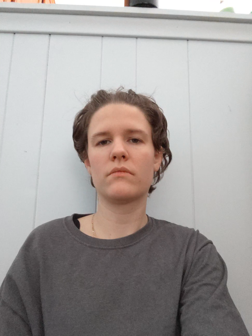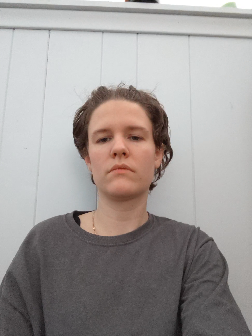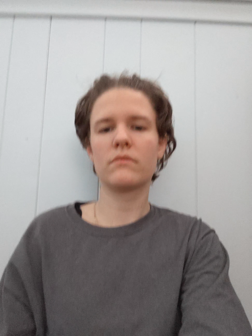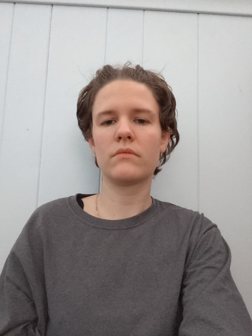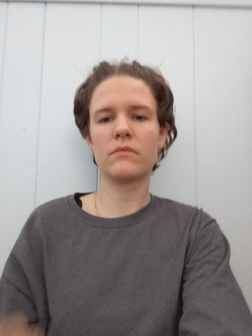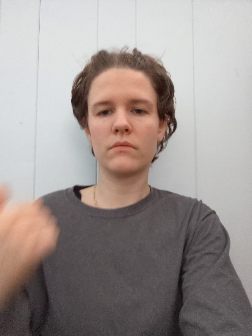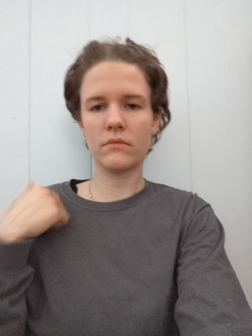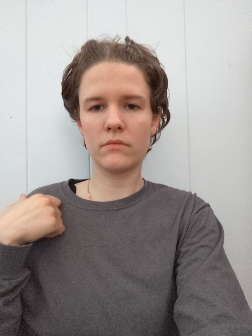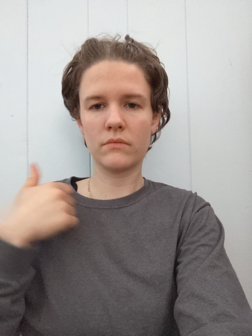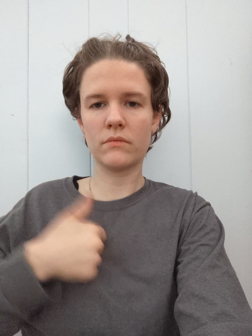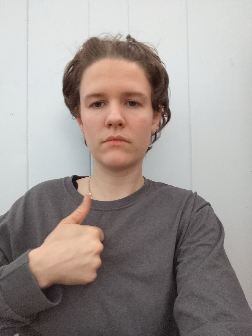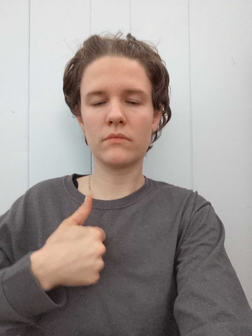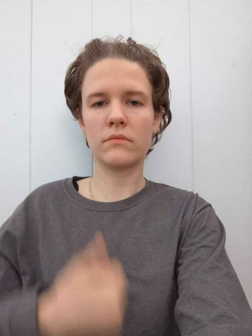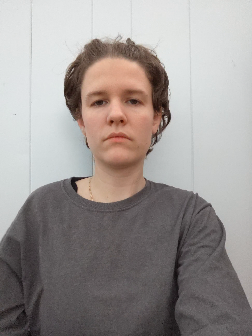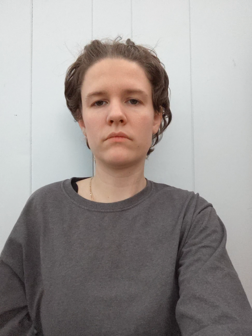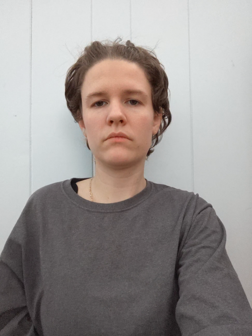jacket